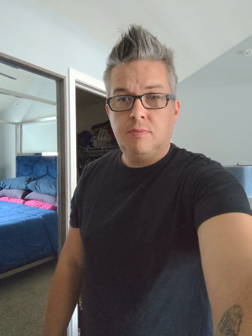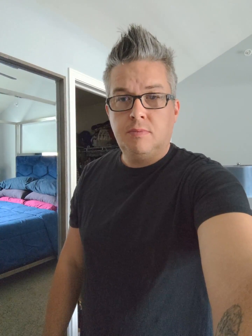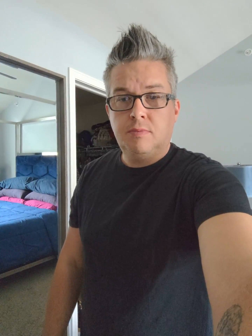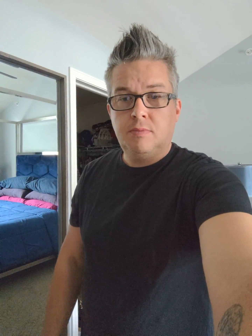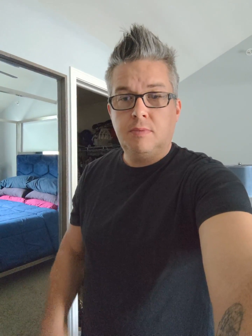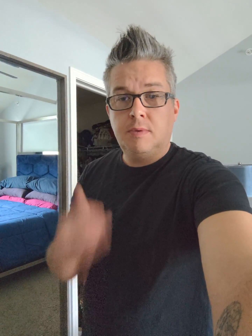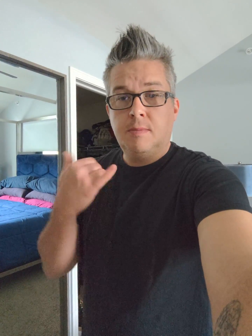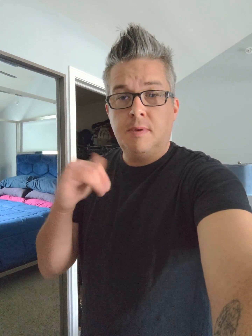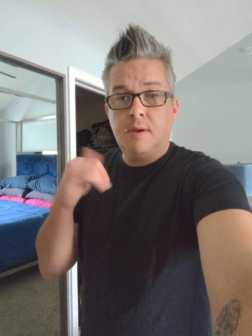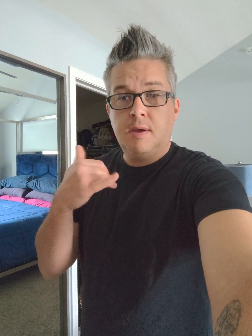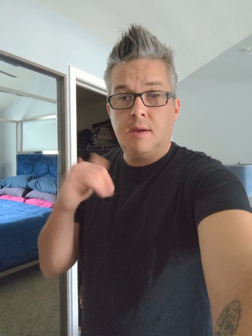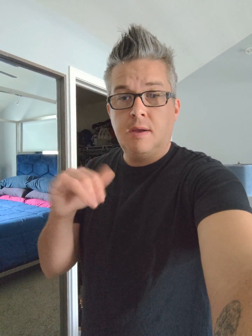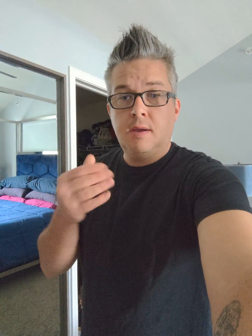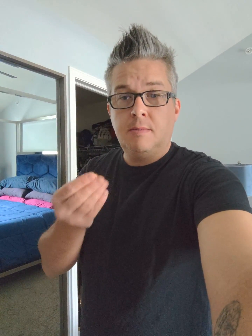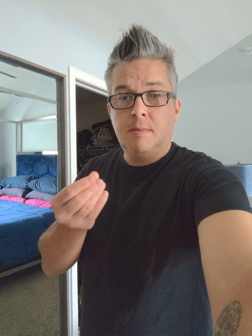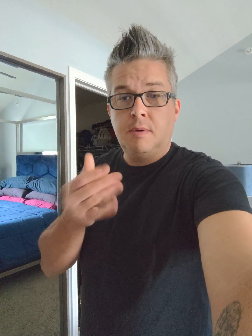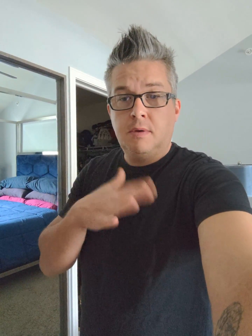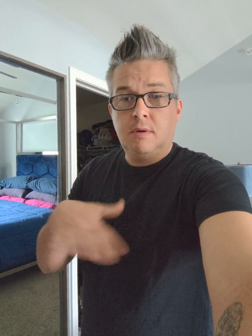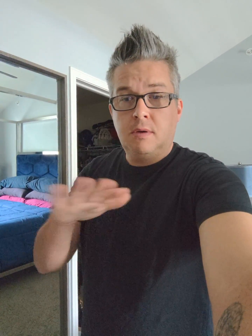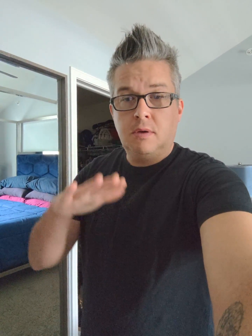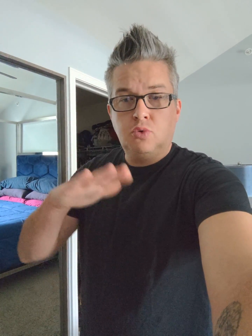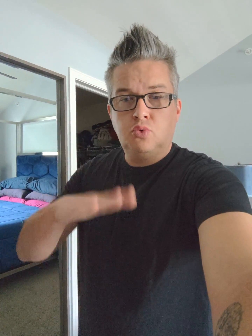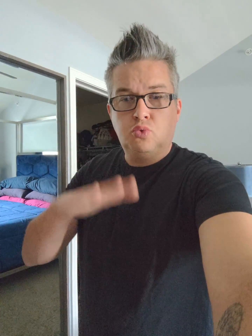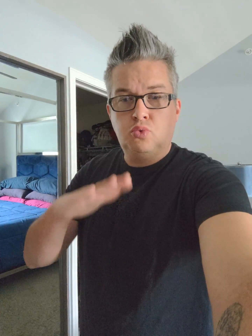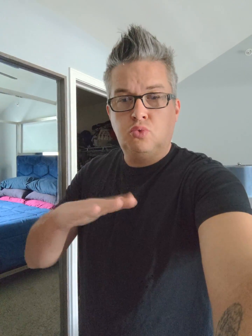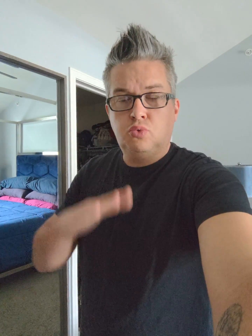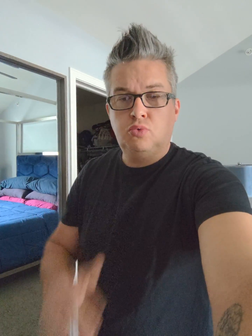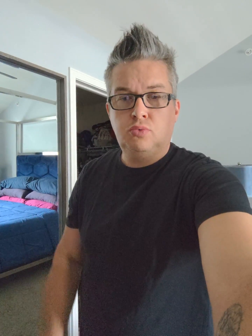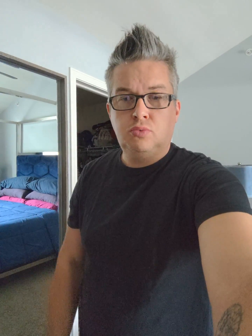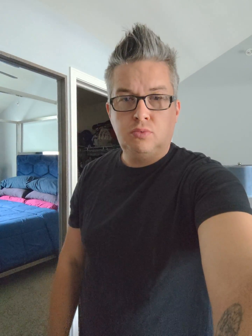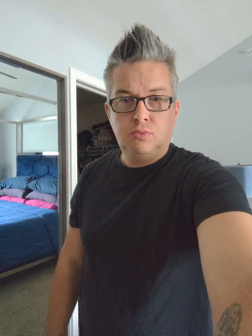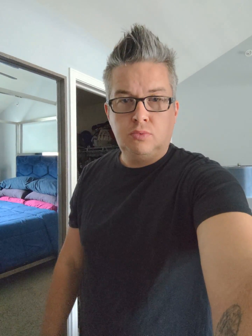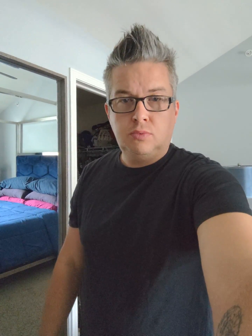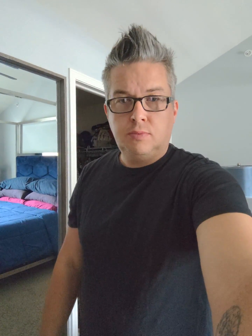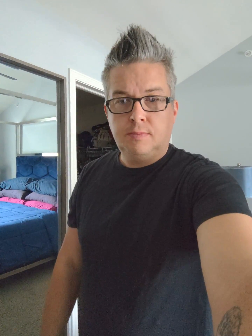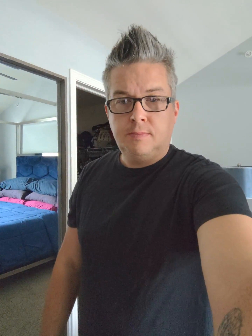playground